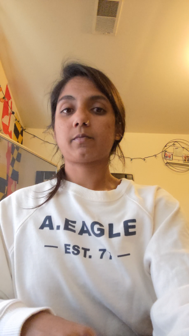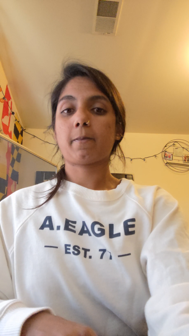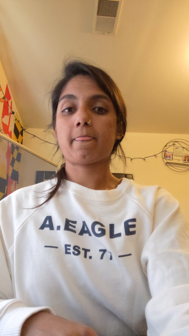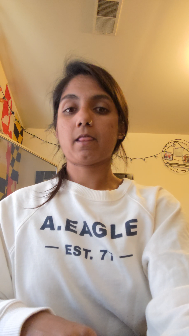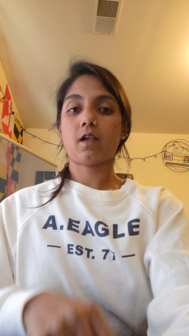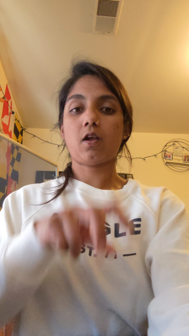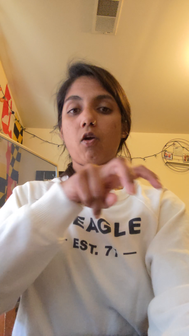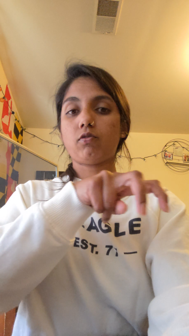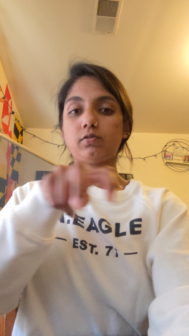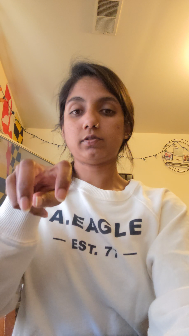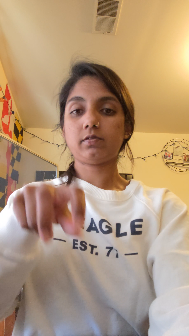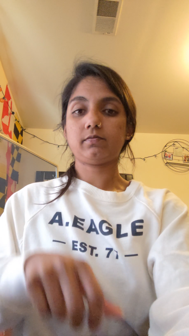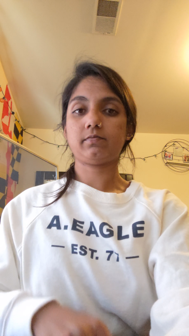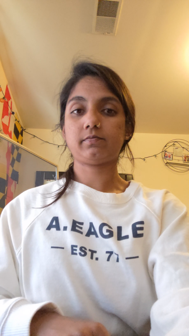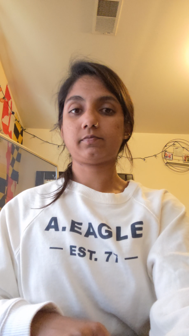couch